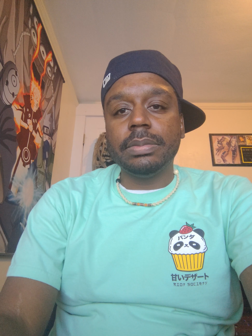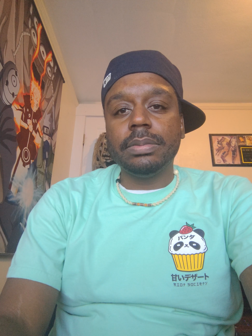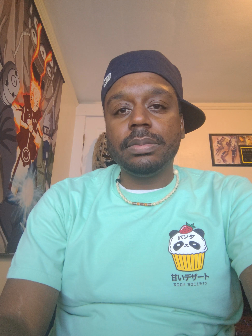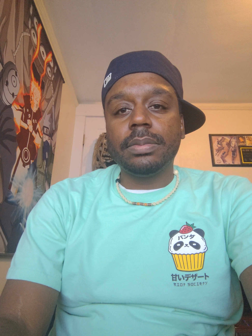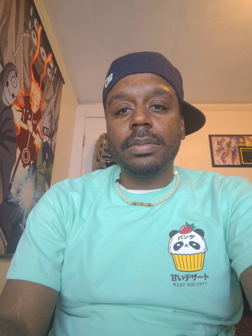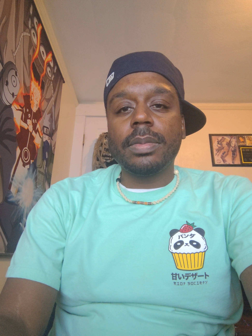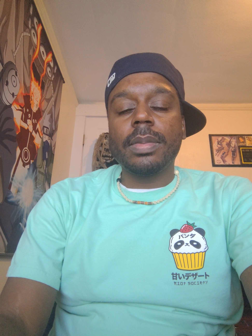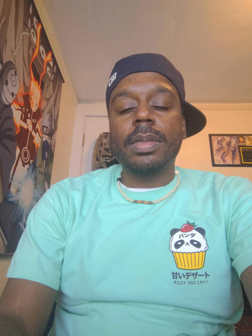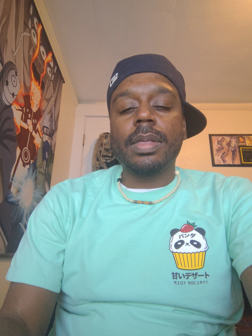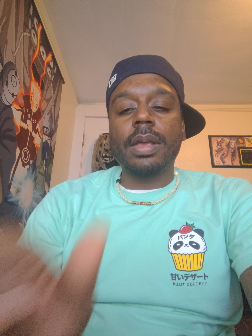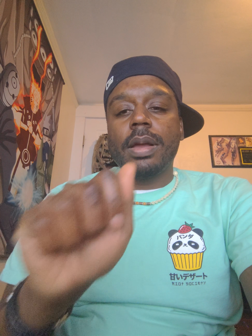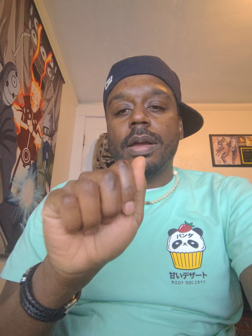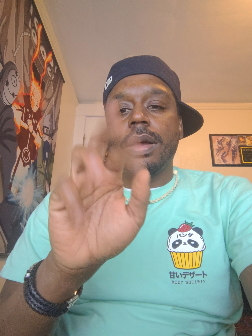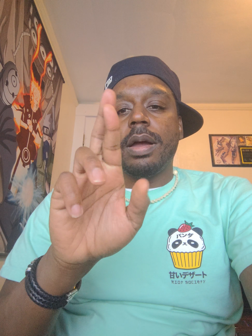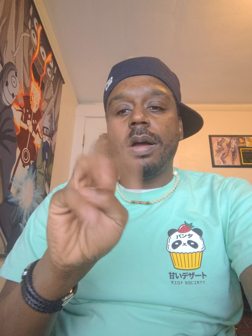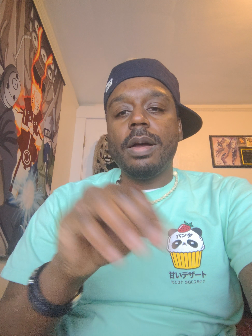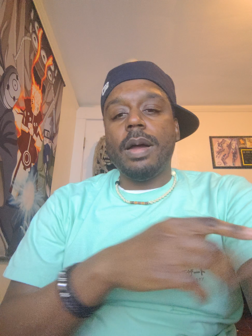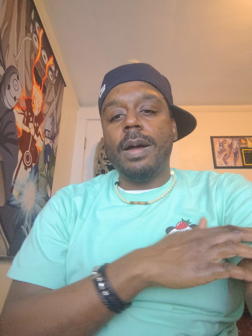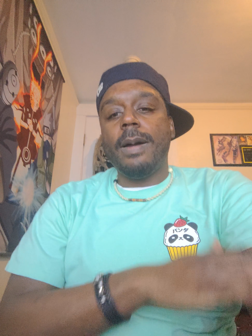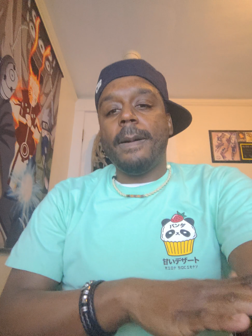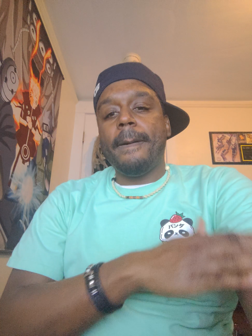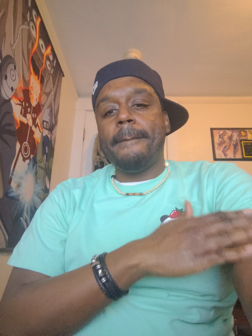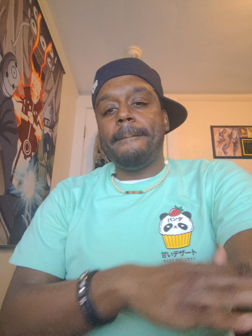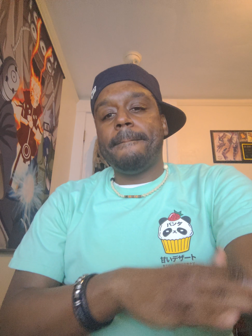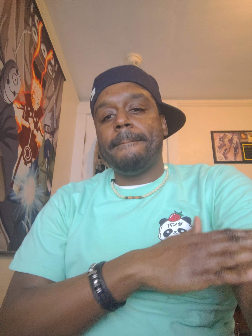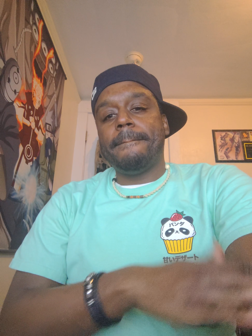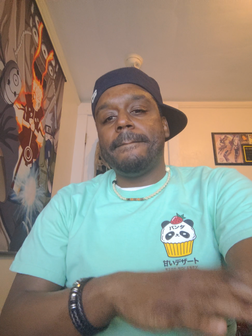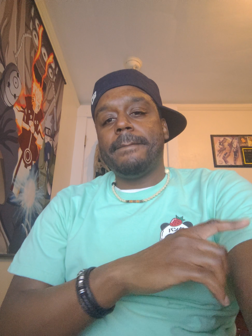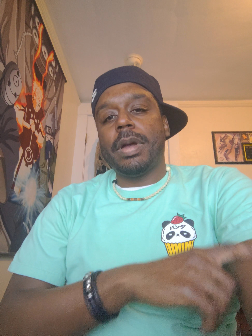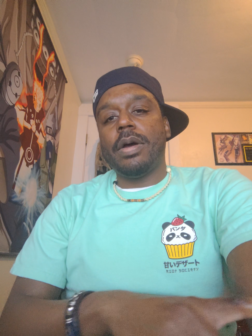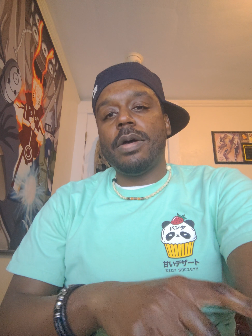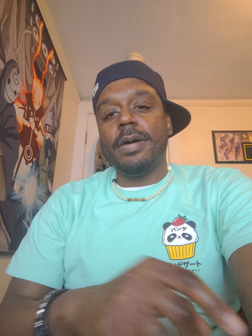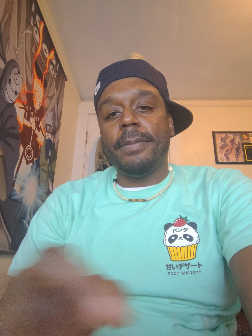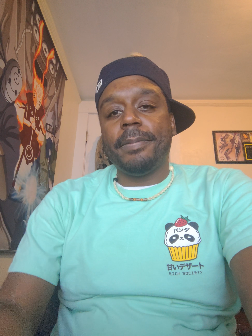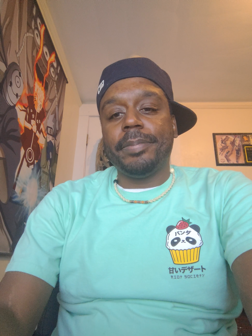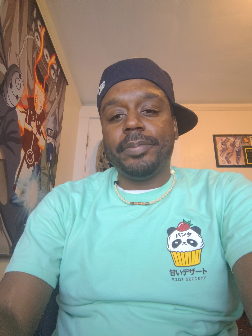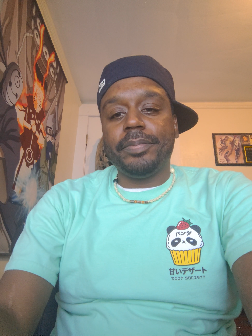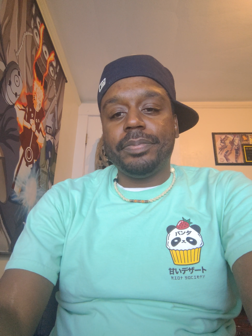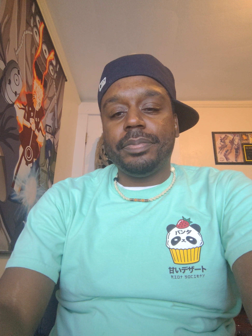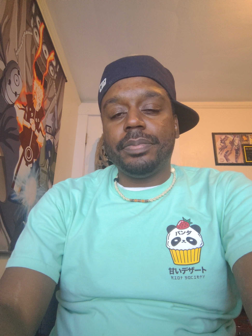arm